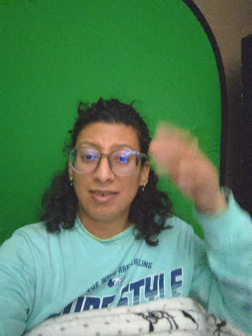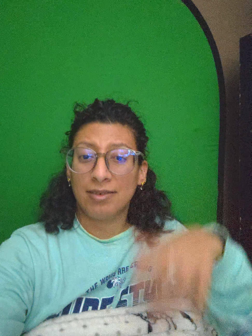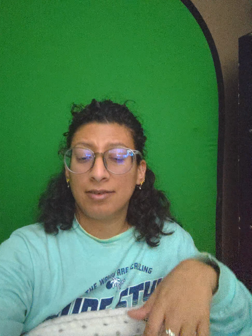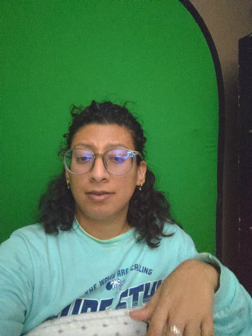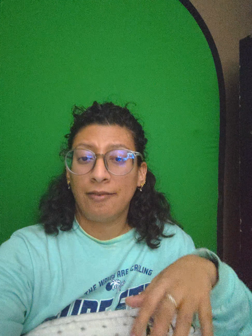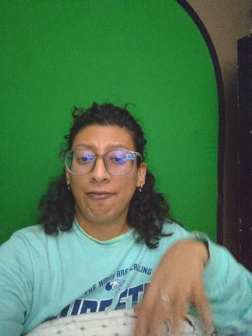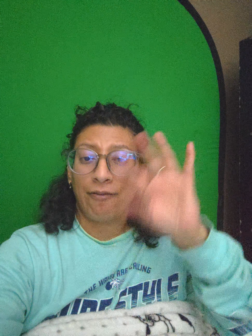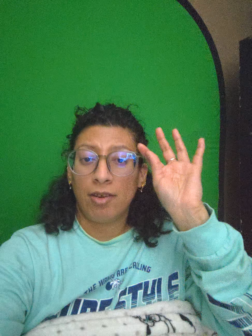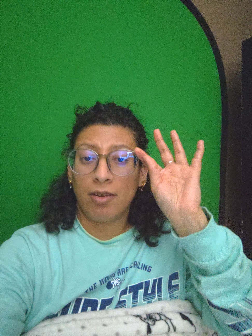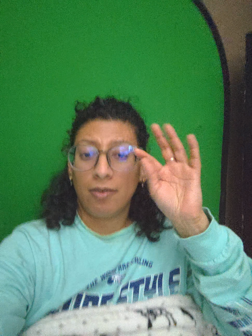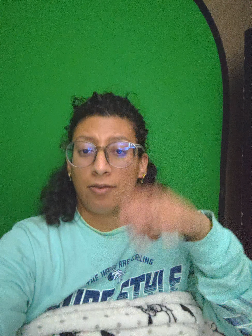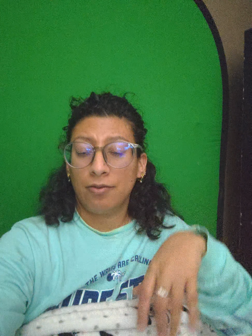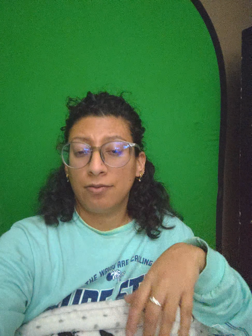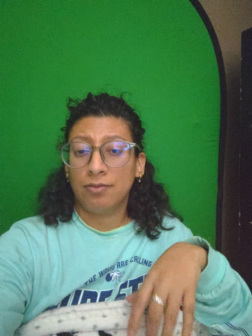find